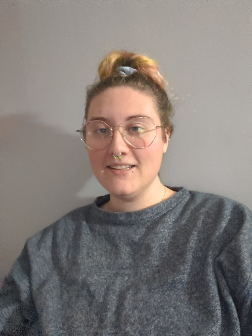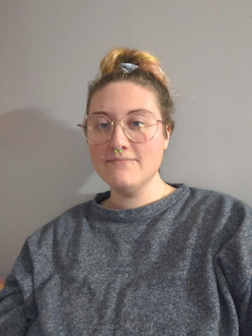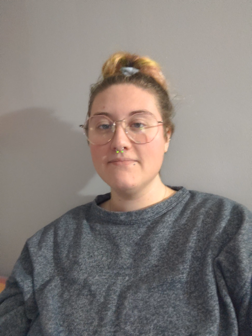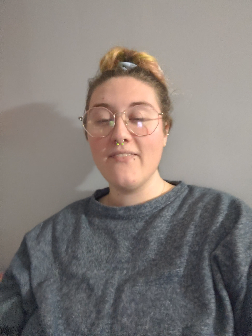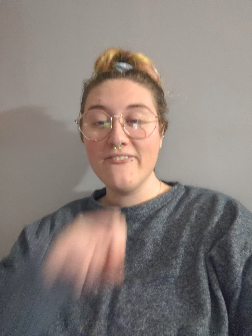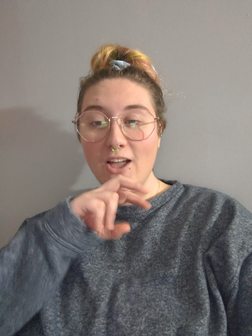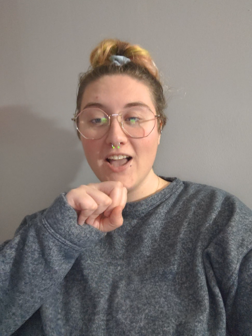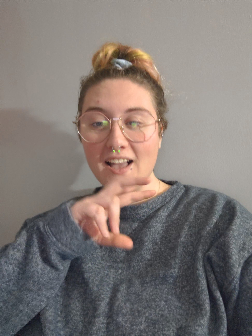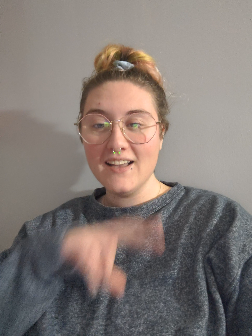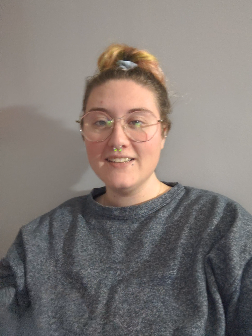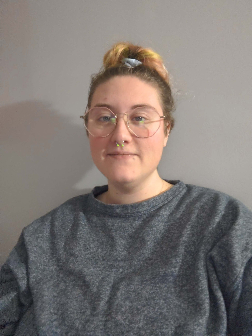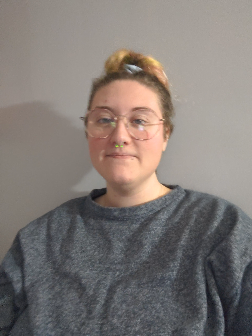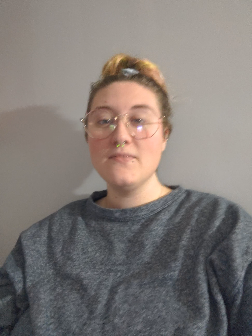frog